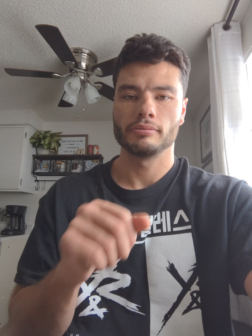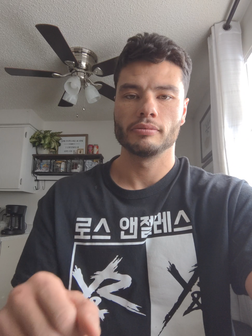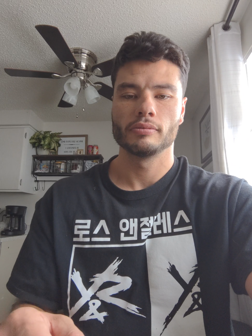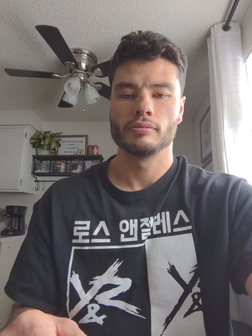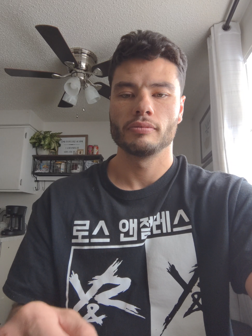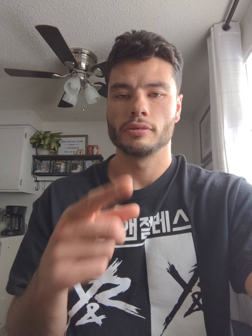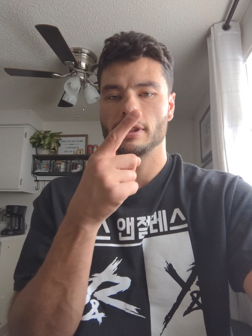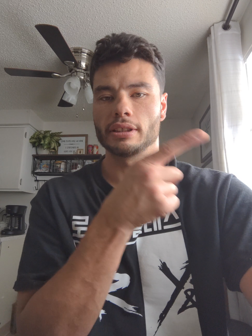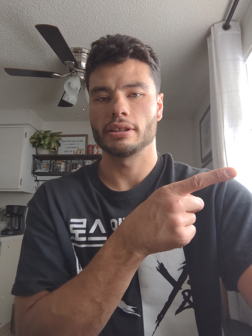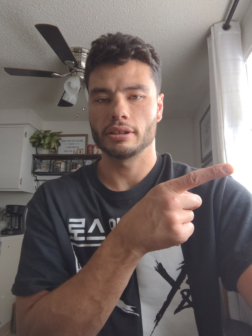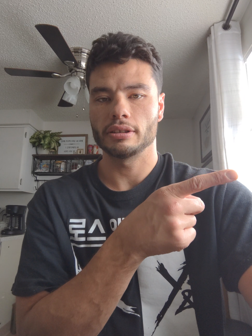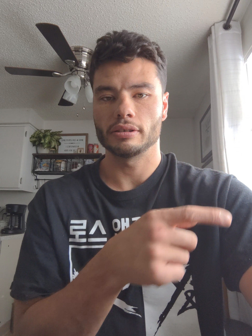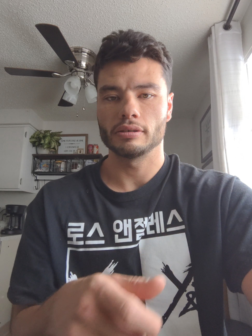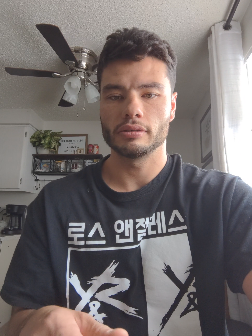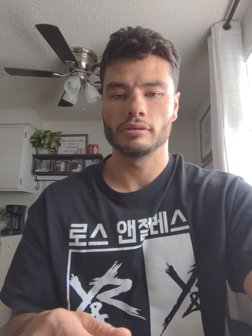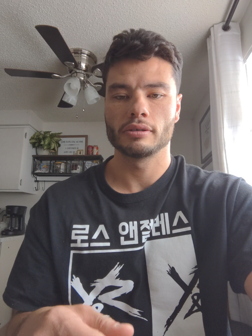he/she/it